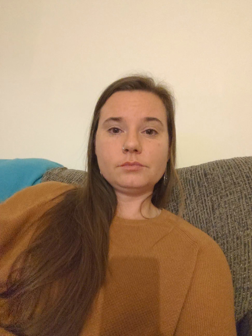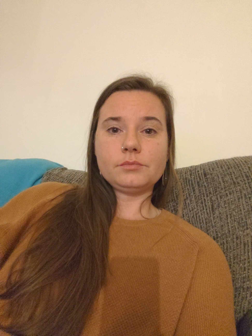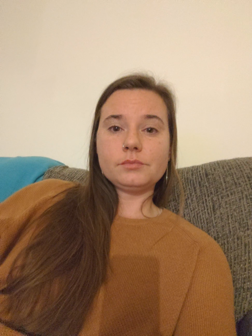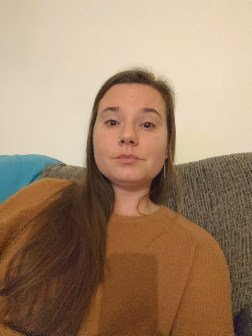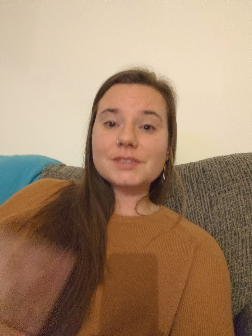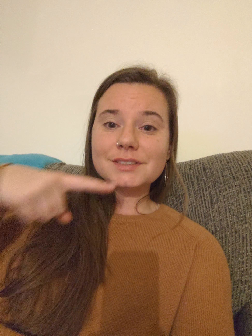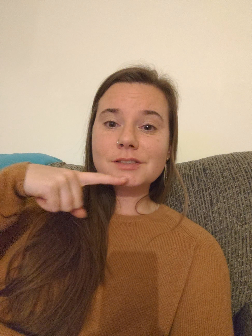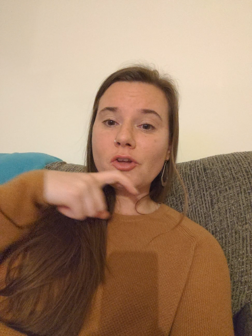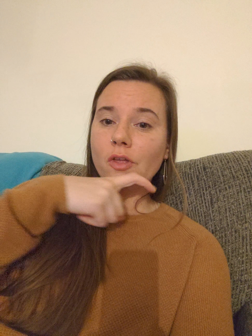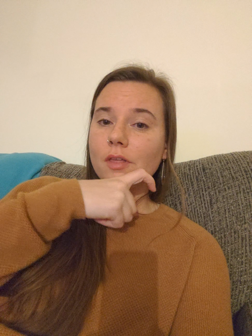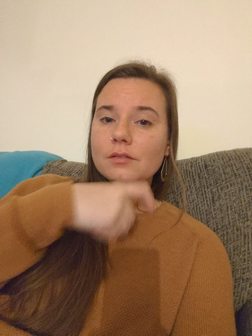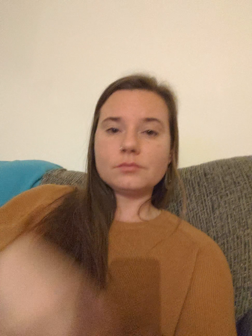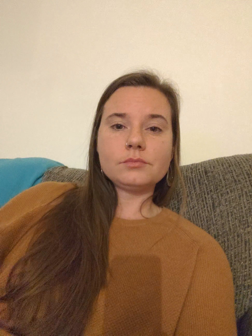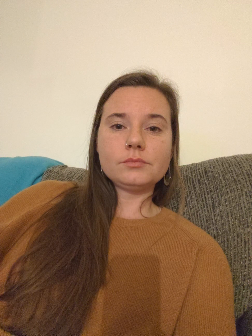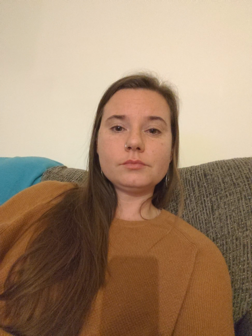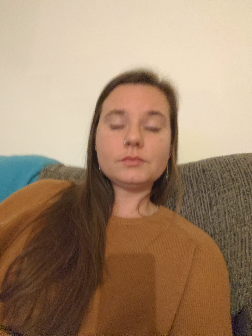cereal